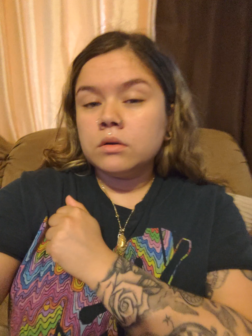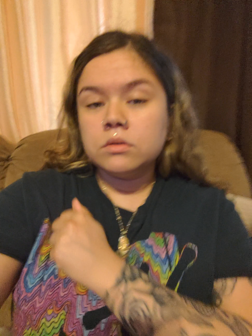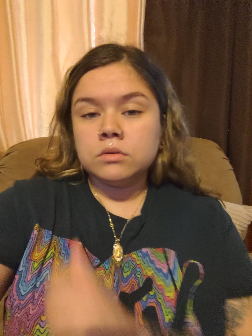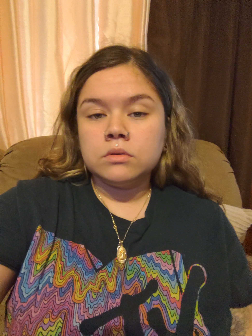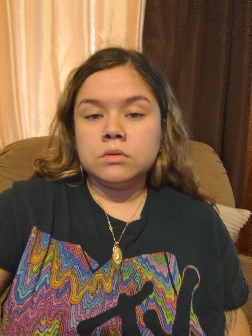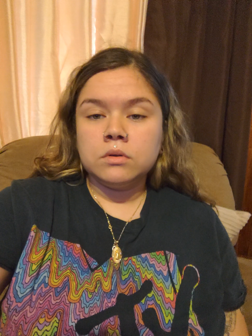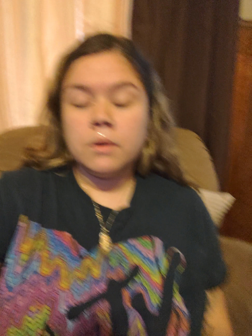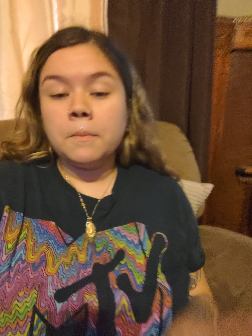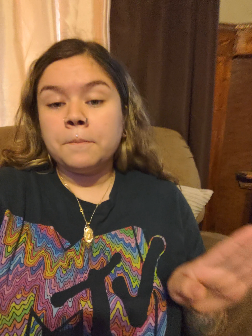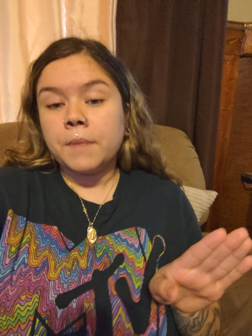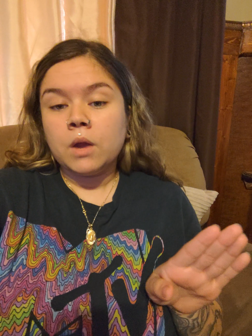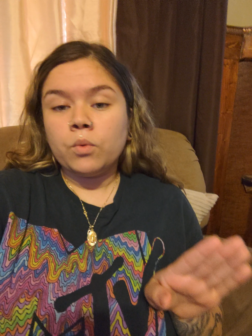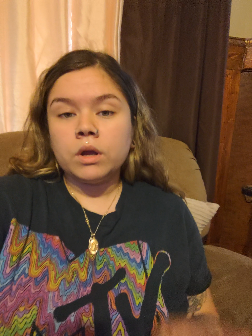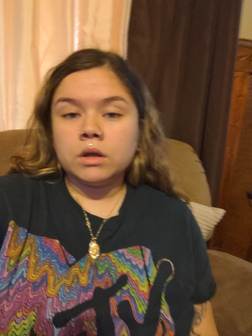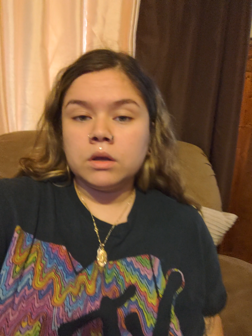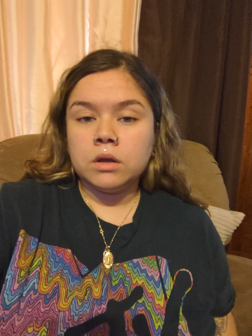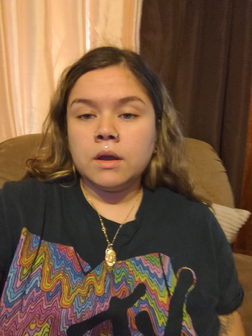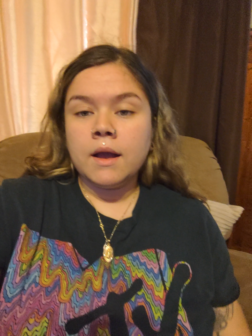penguin